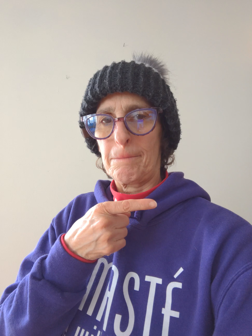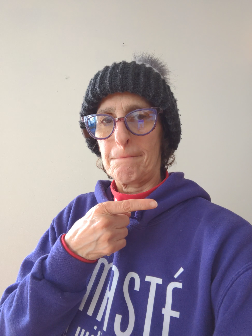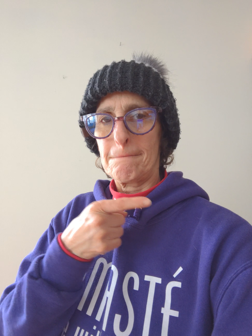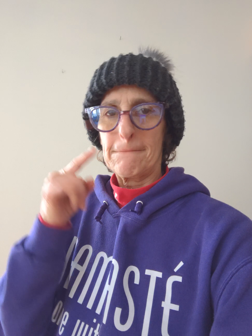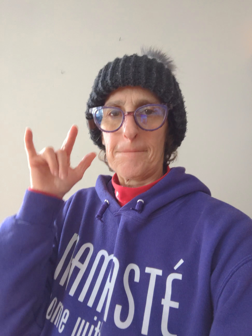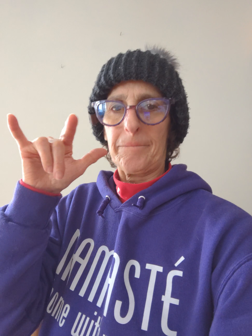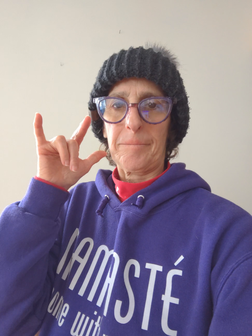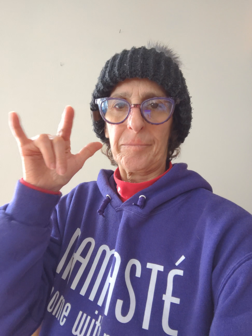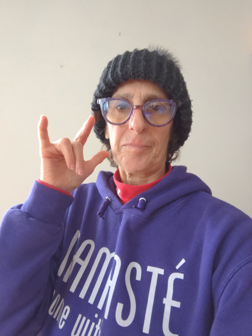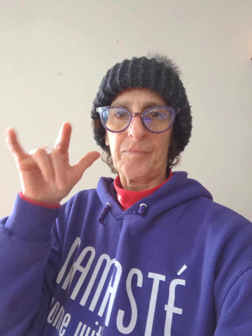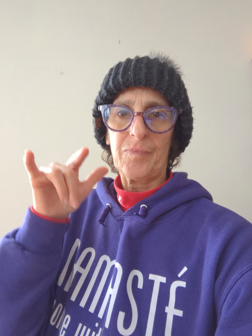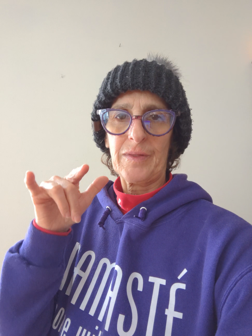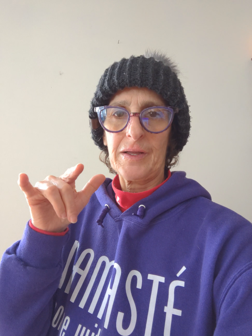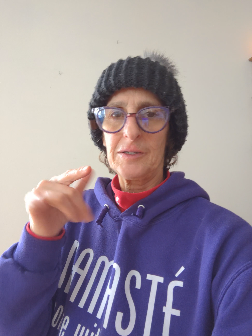airplane